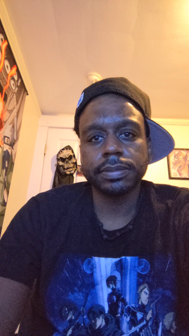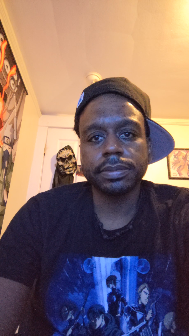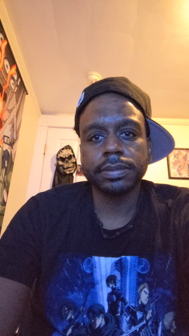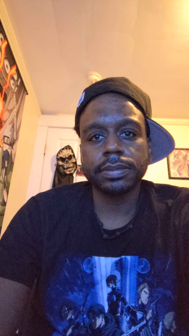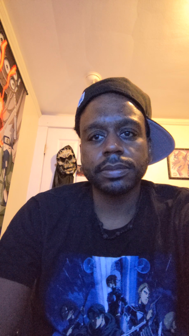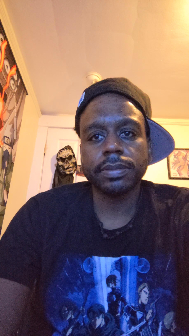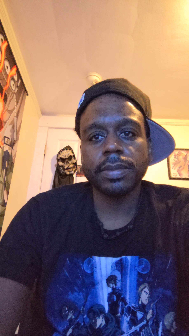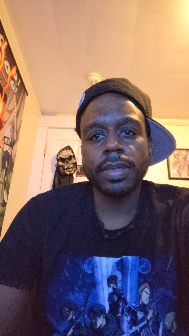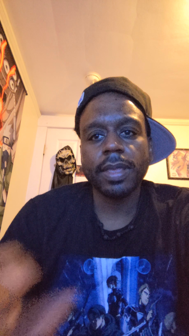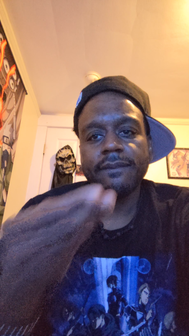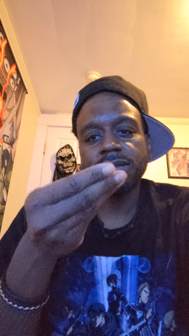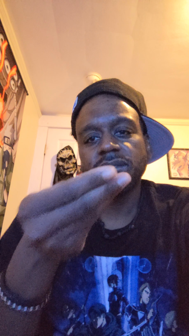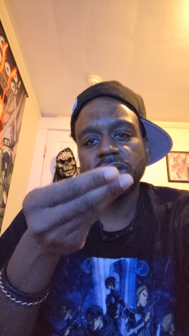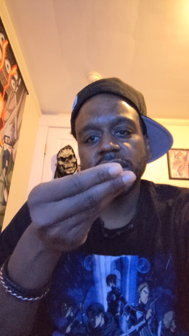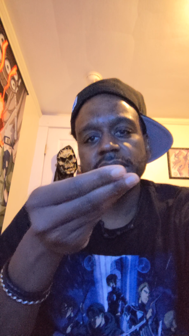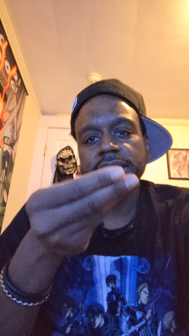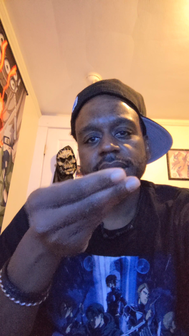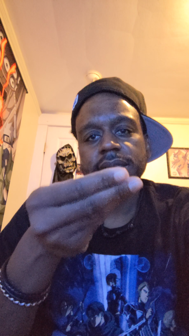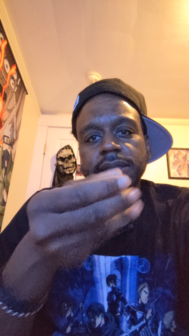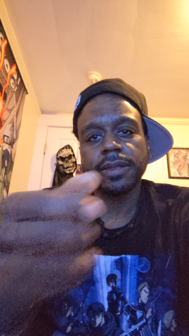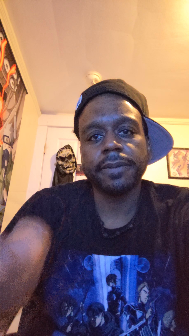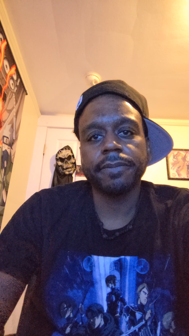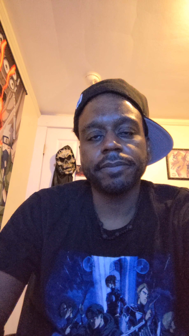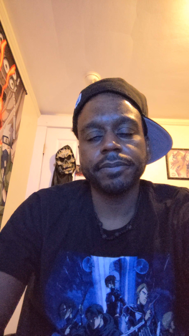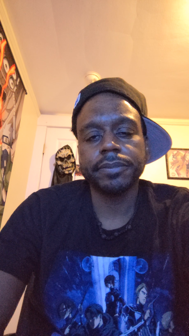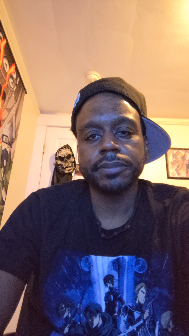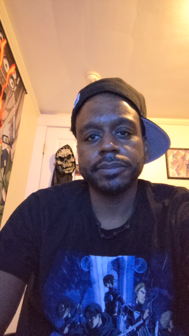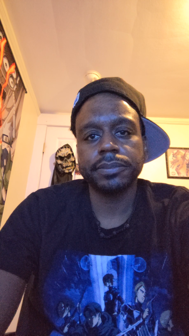feed